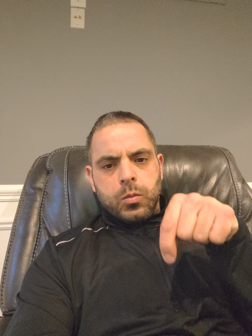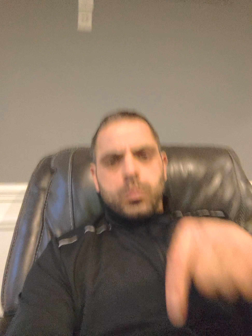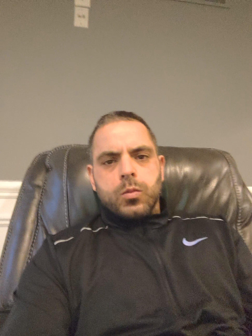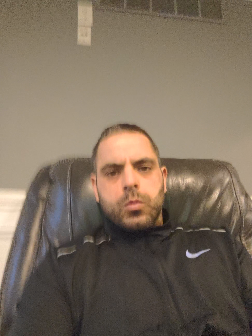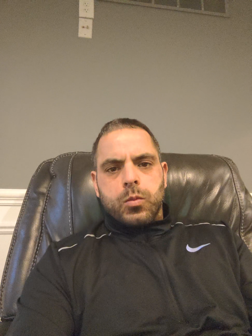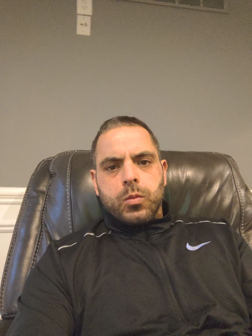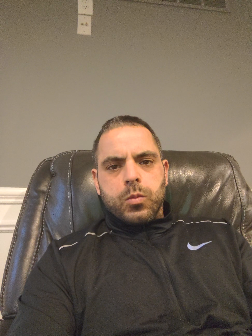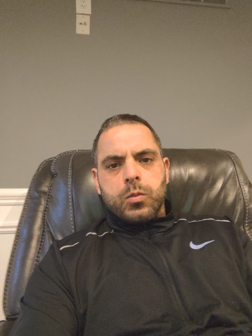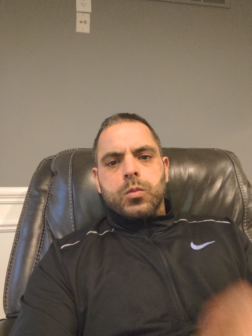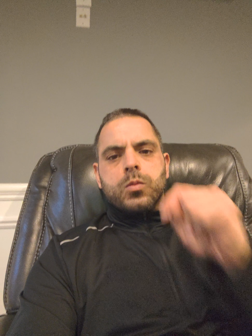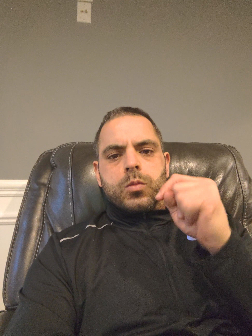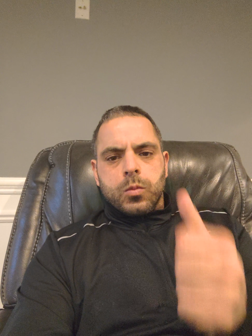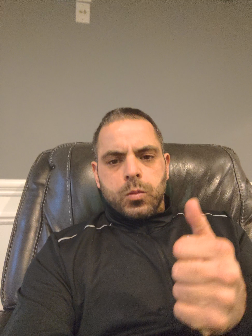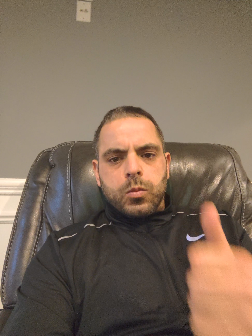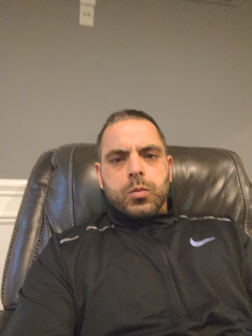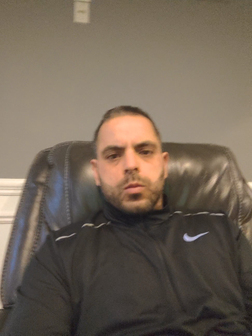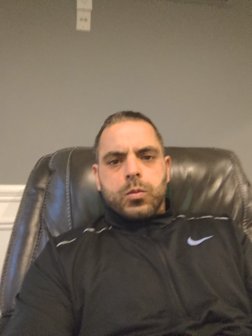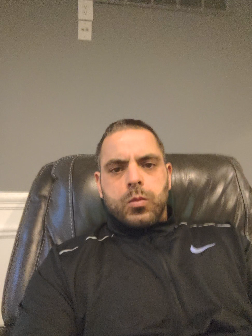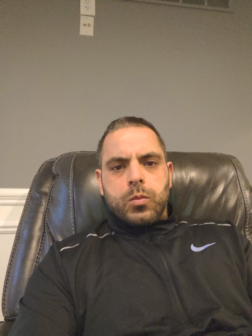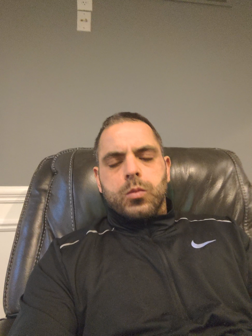fast